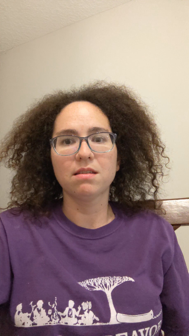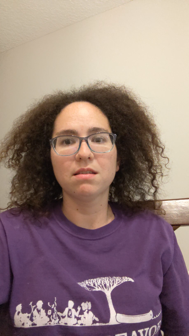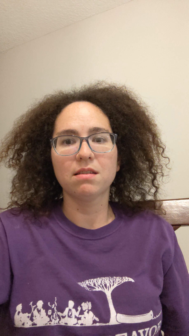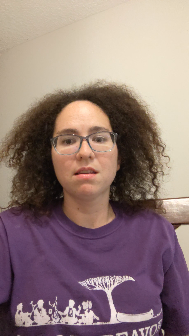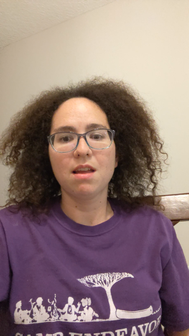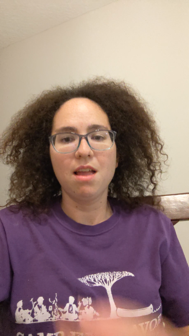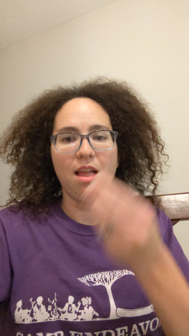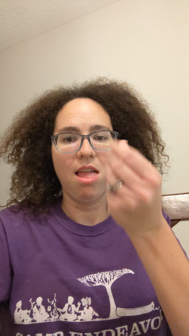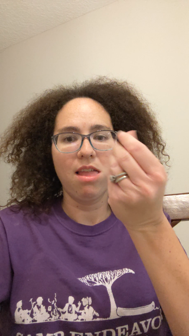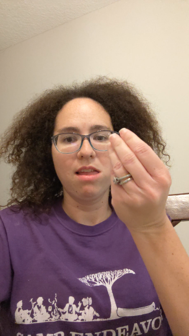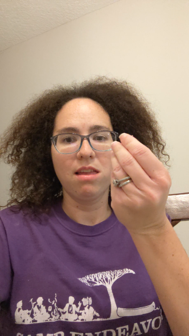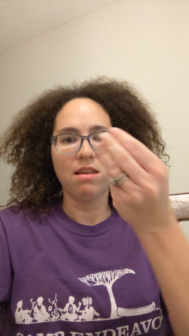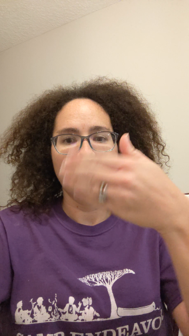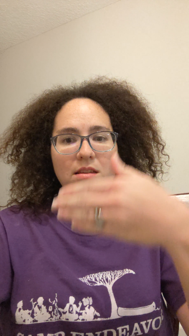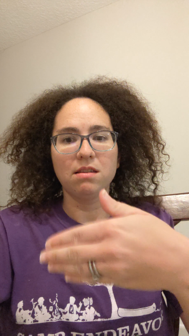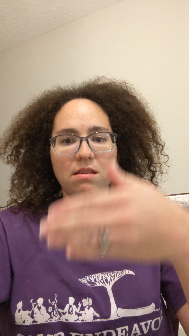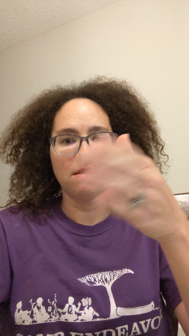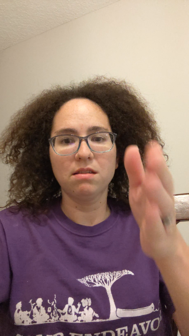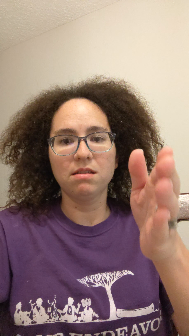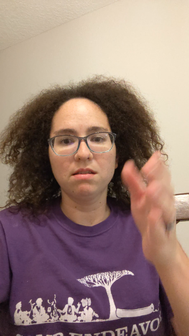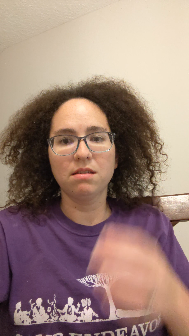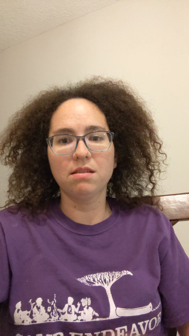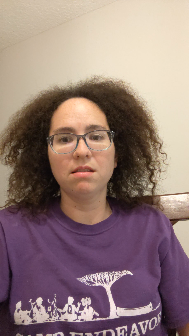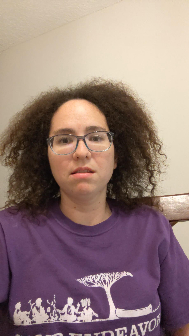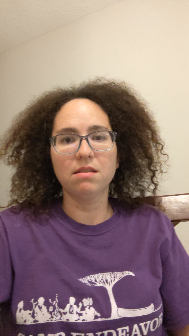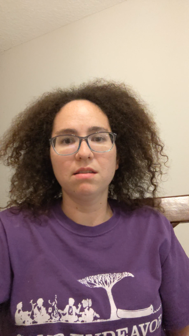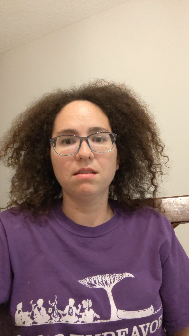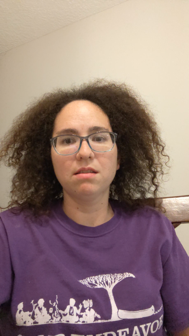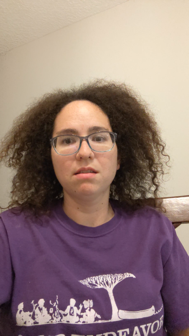sandbox